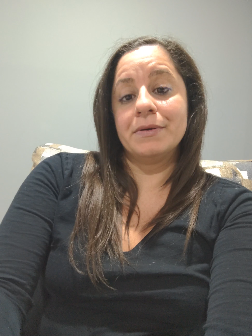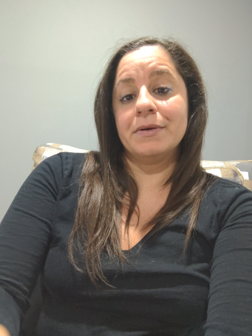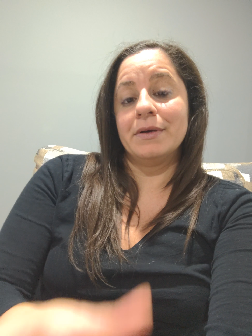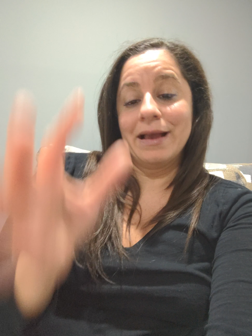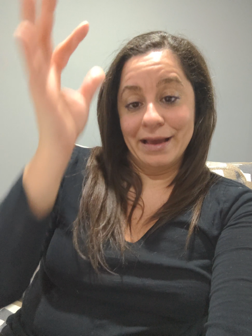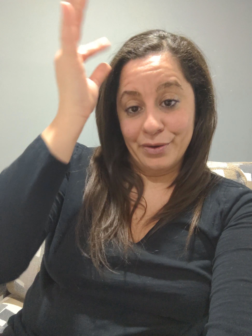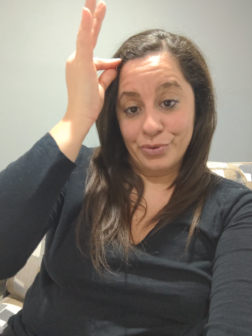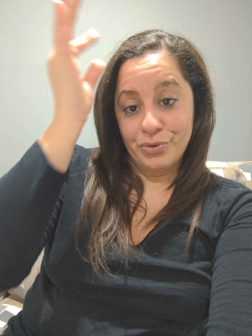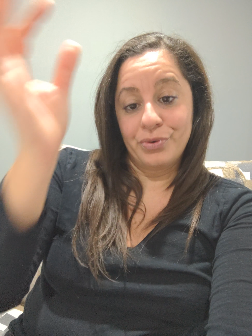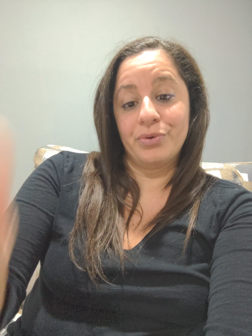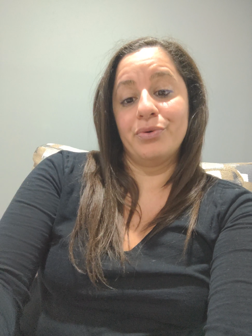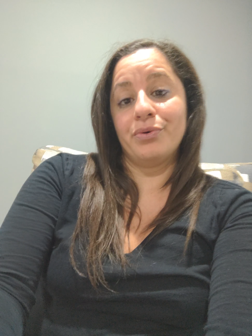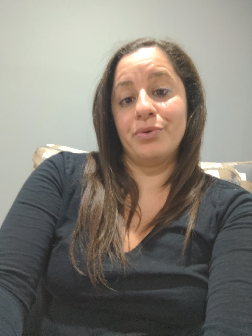hair